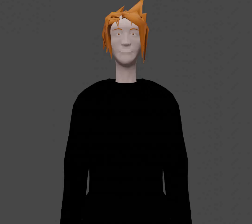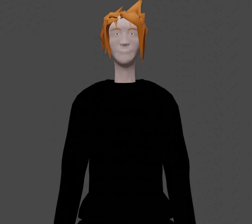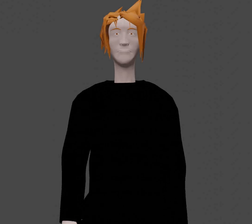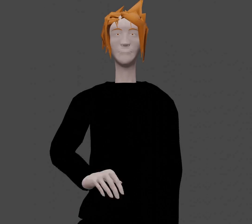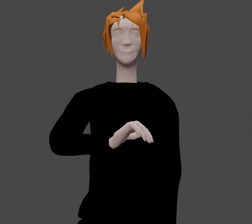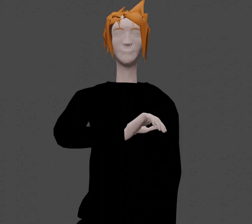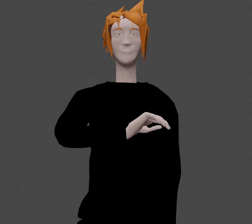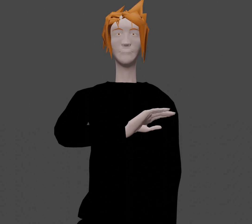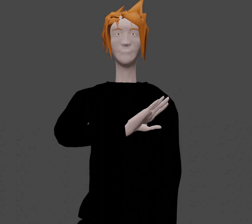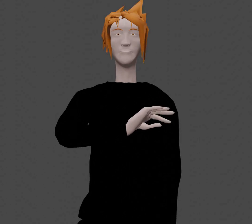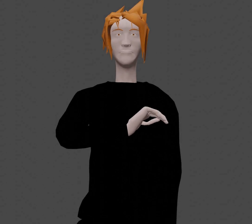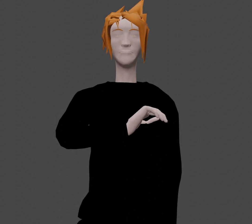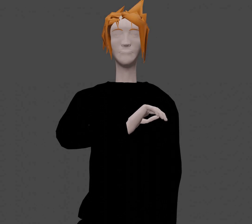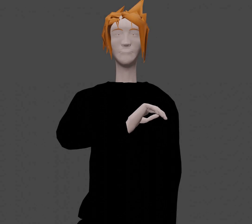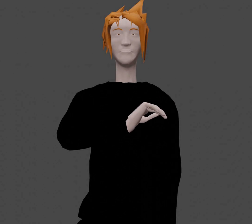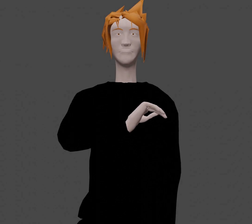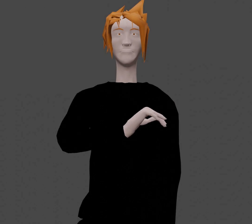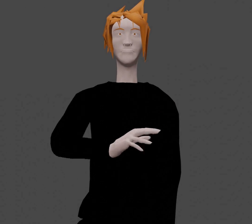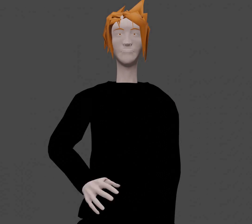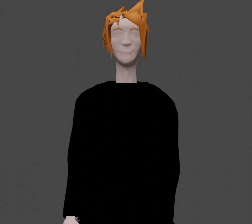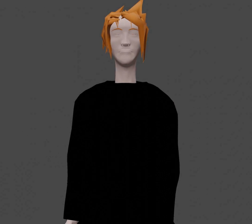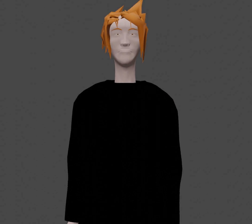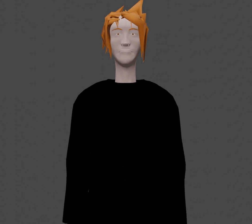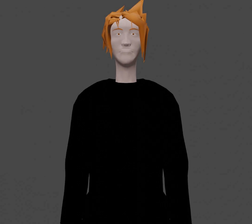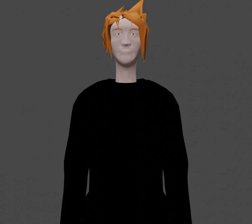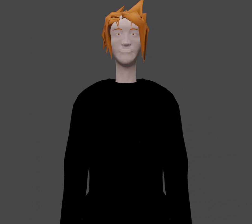Attract